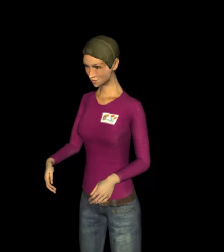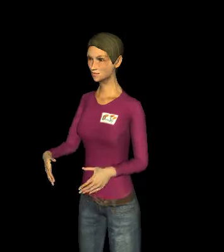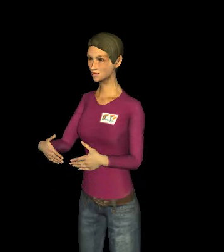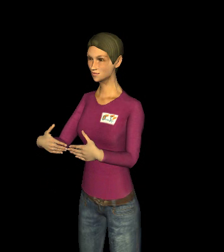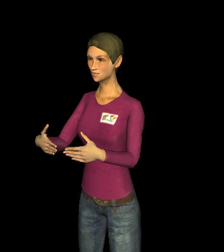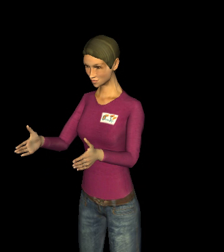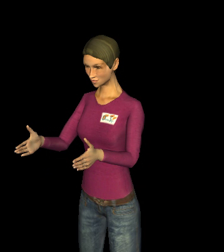يفتح